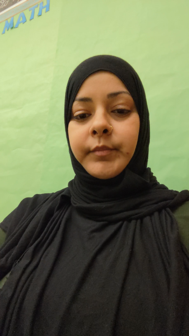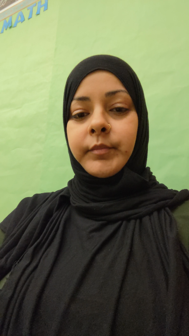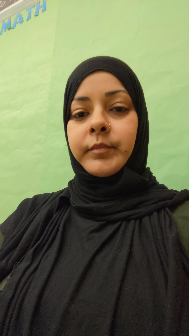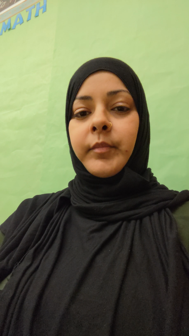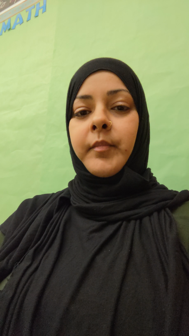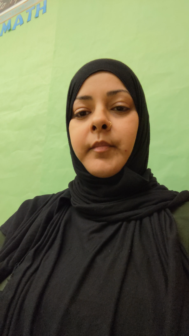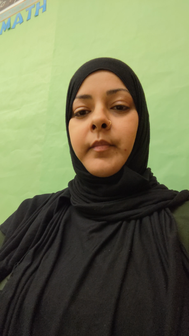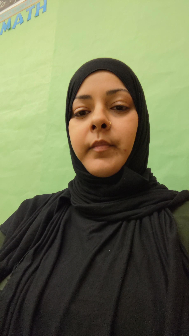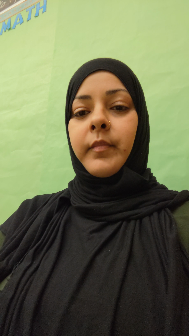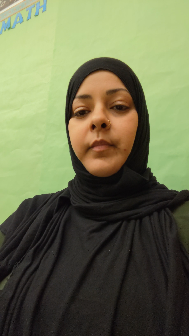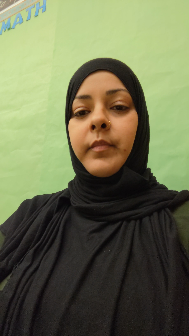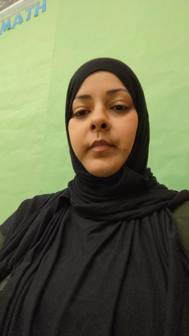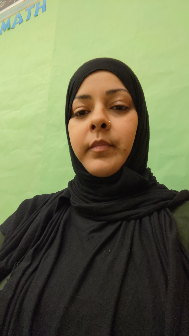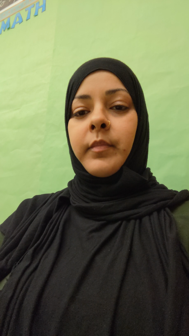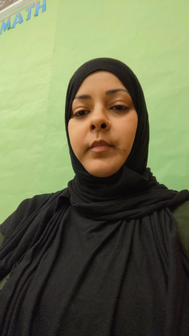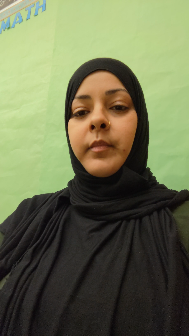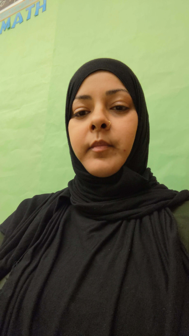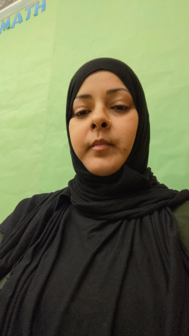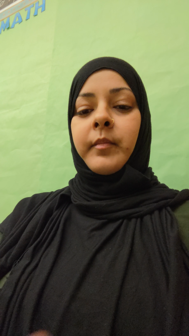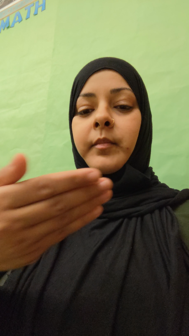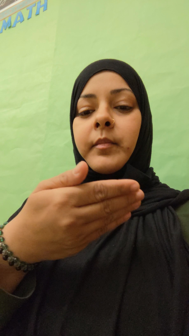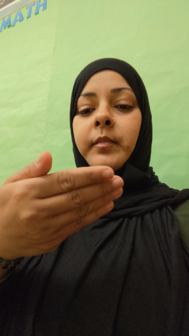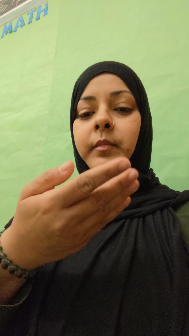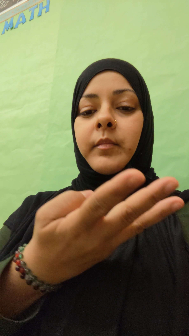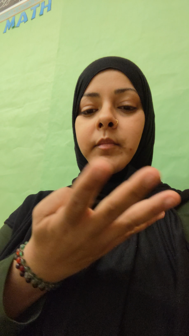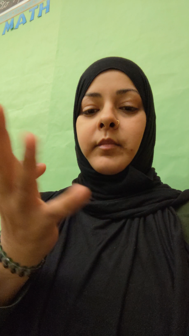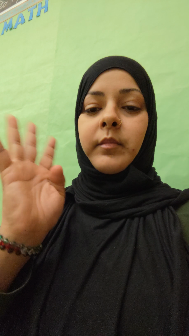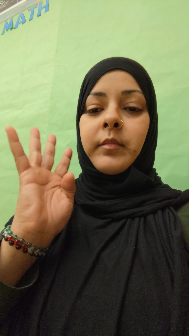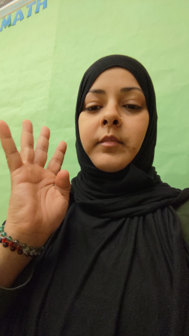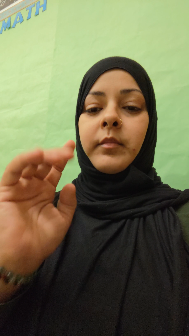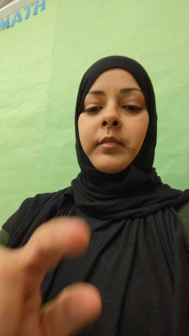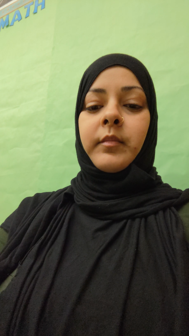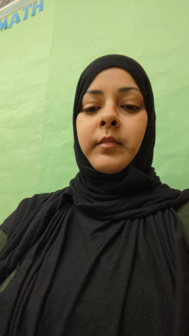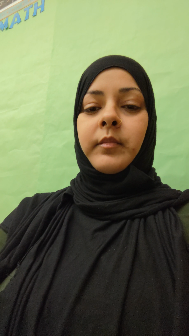crib